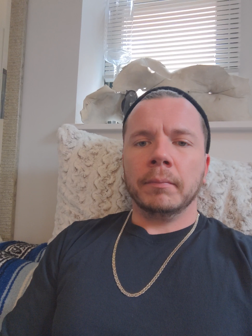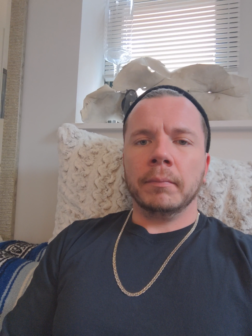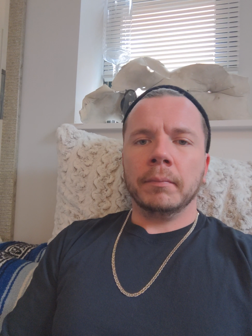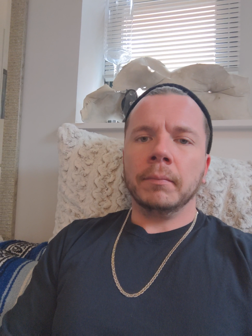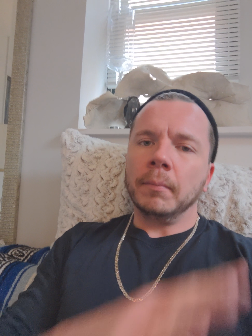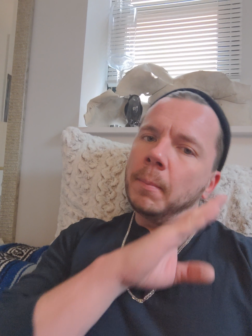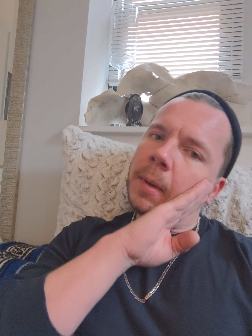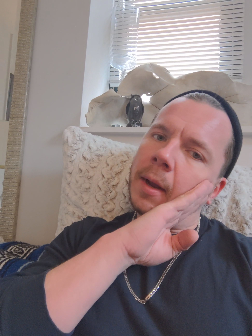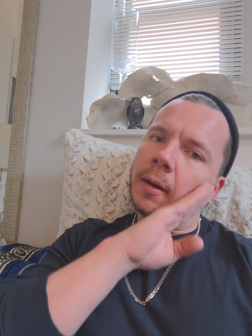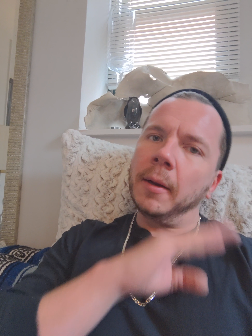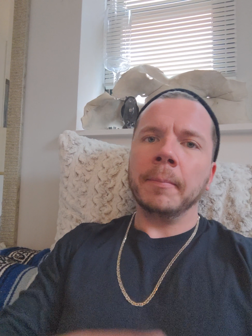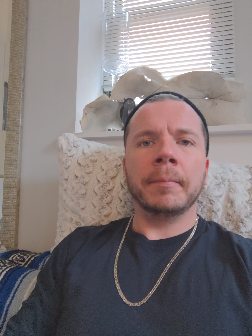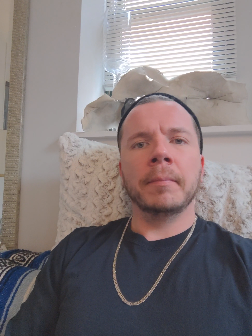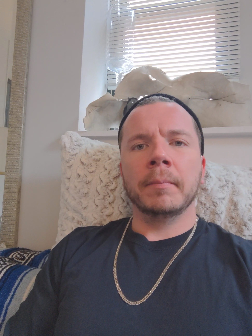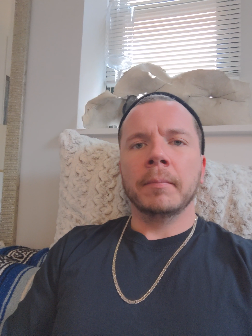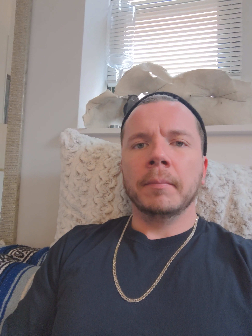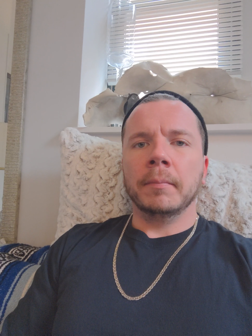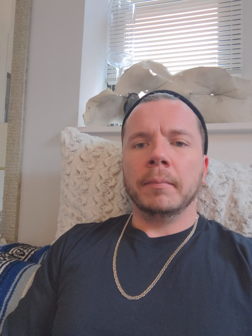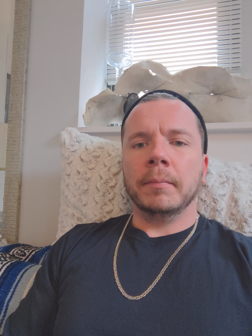bed